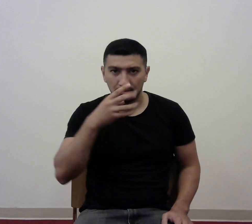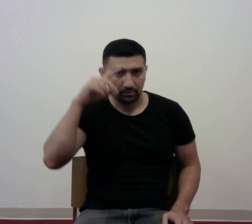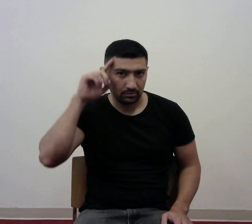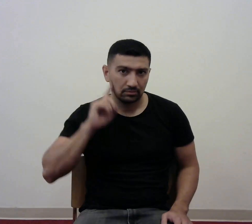azərbaycan